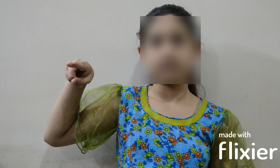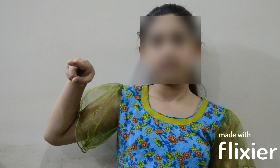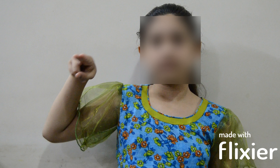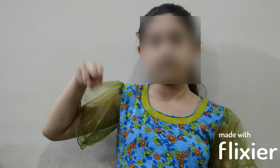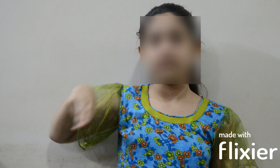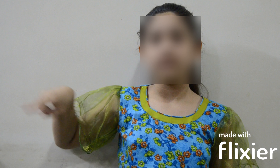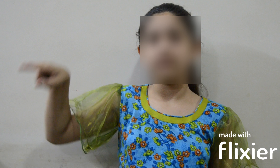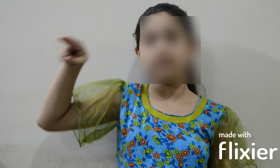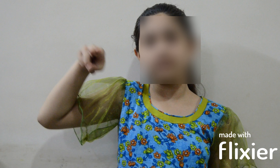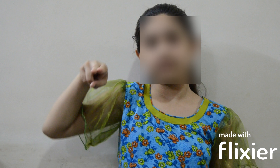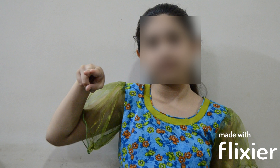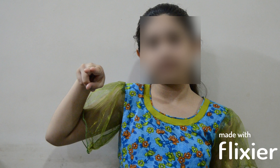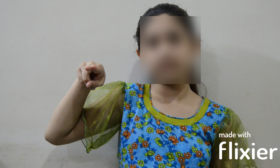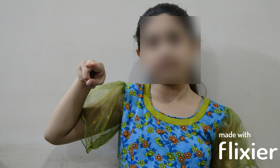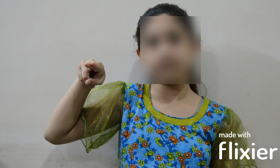ہ